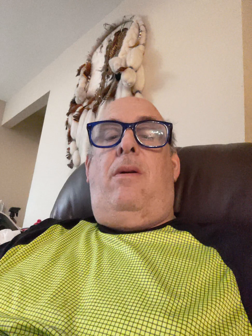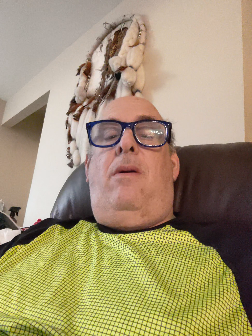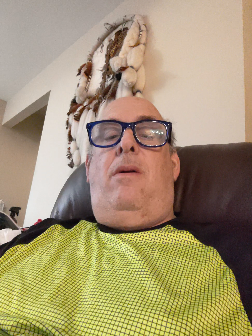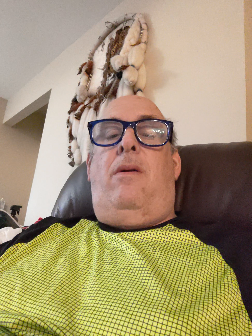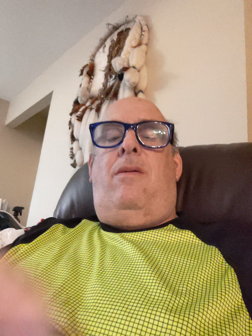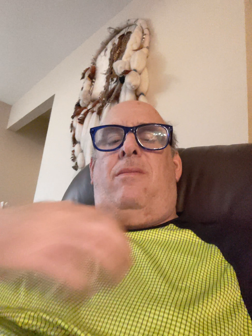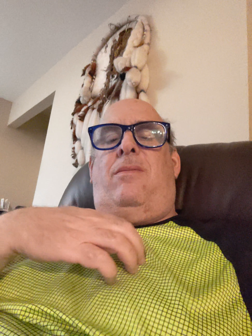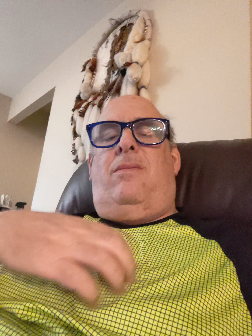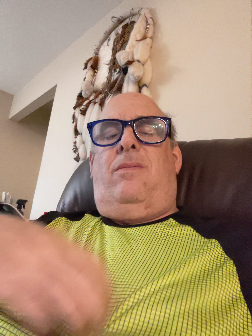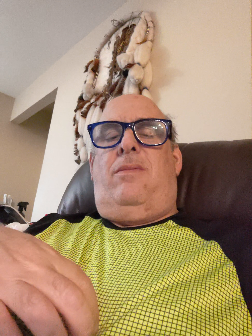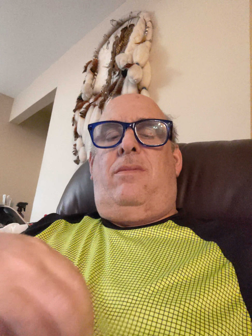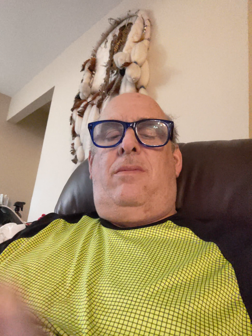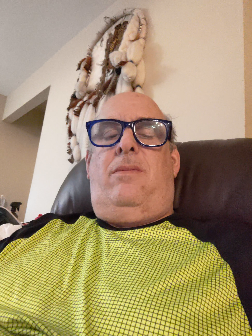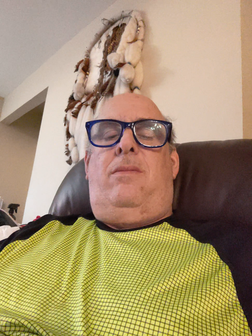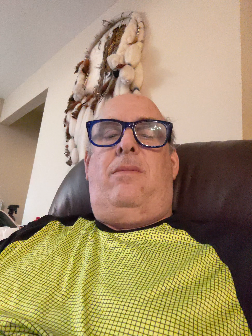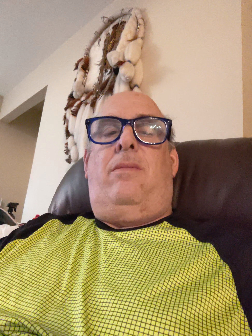hungry